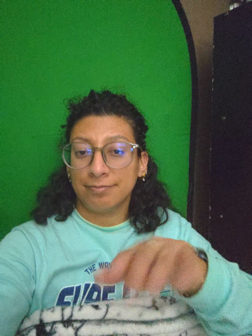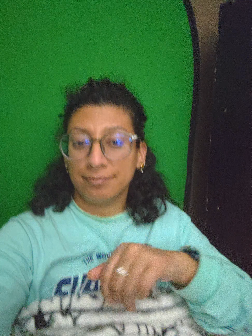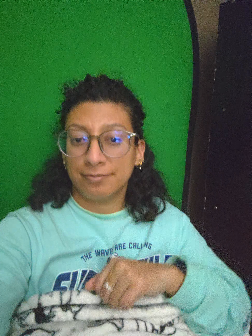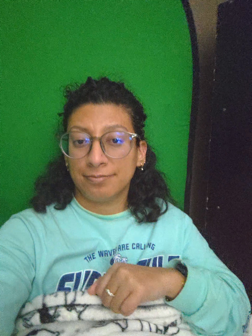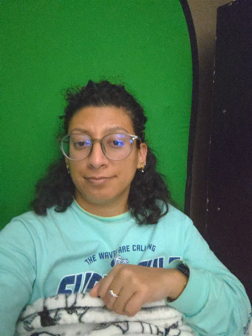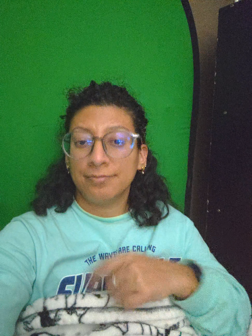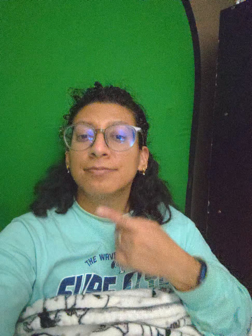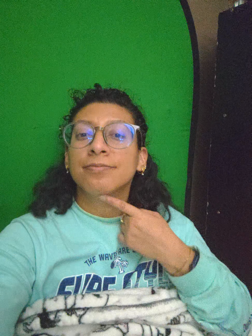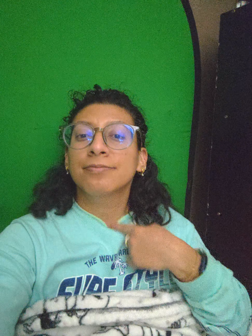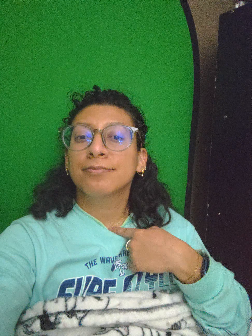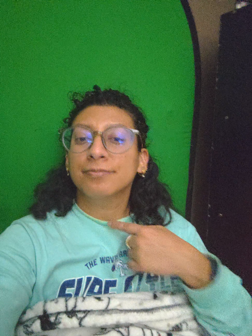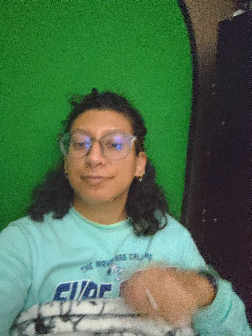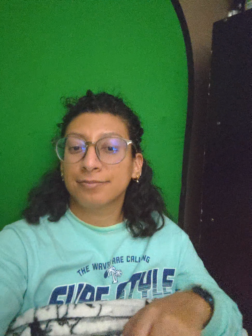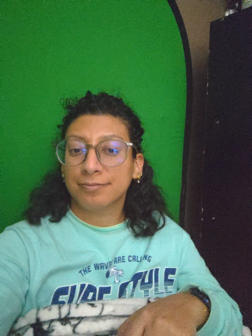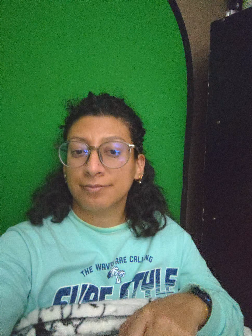thirsty